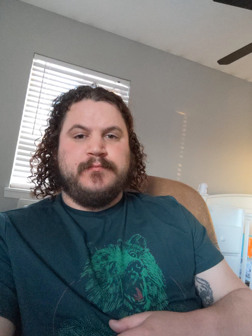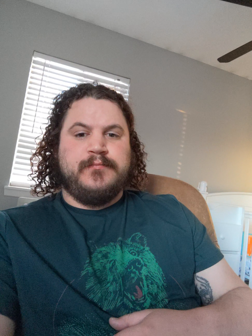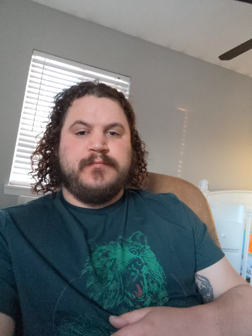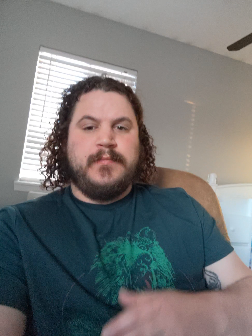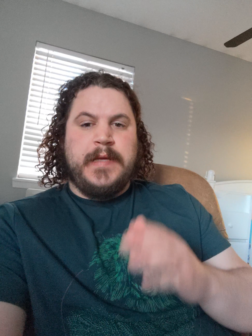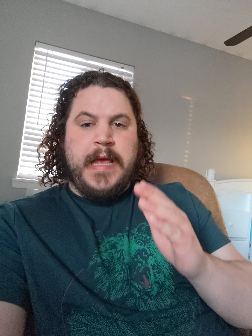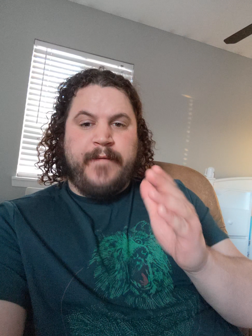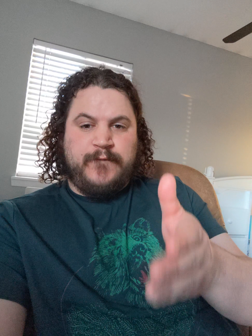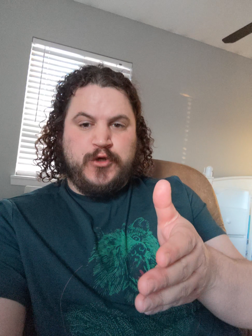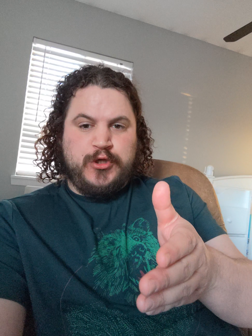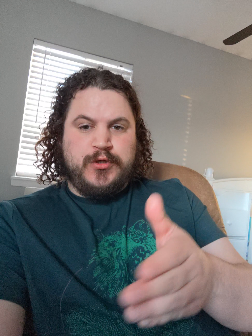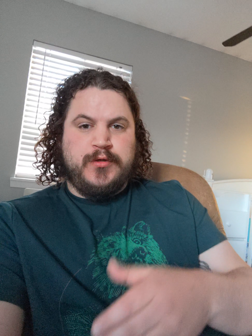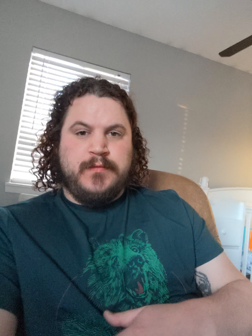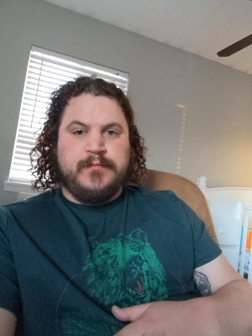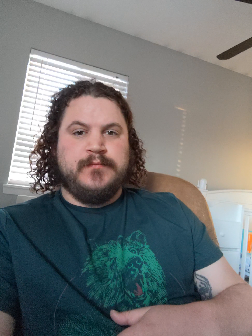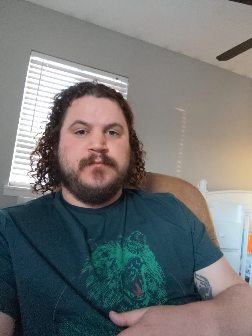after